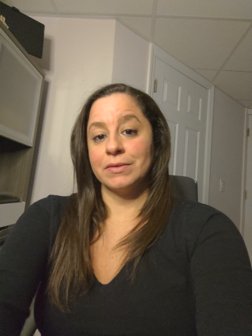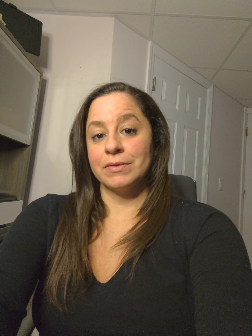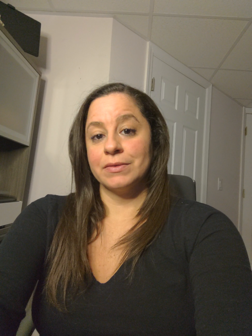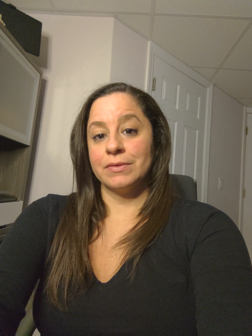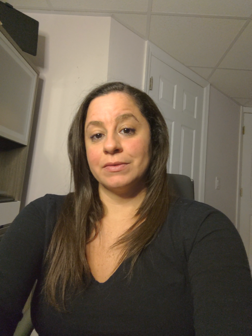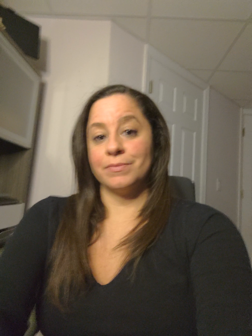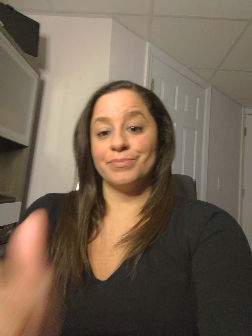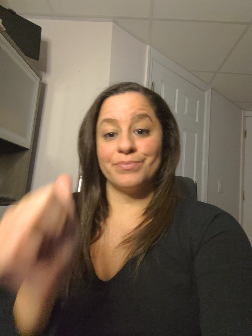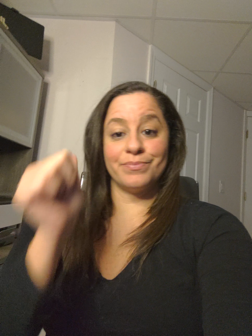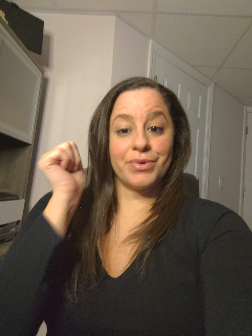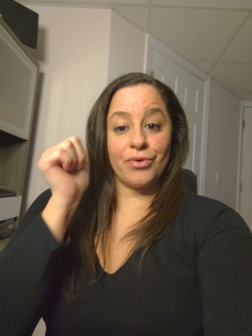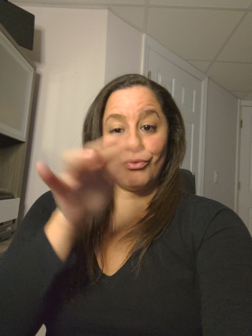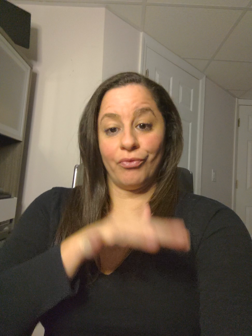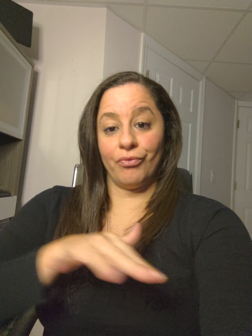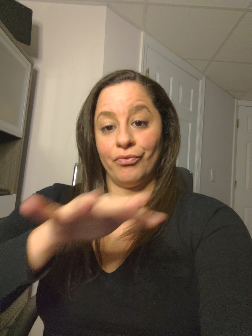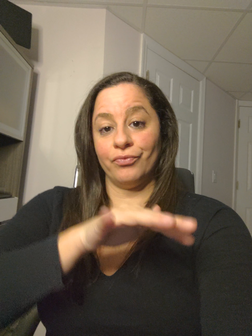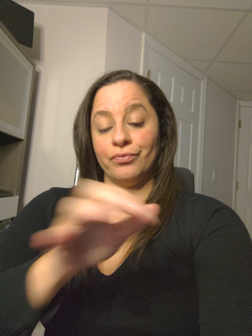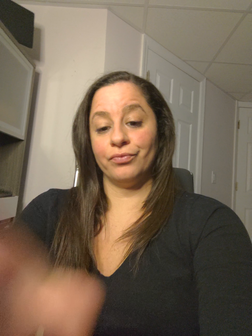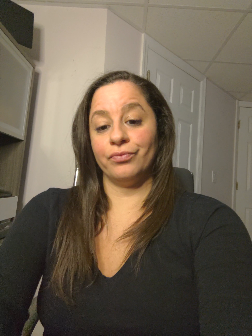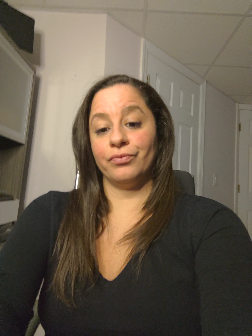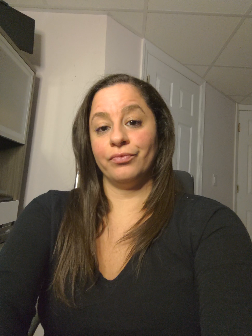backyard